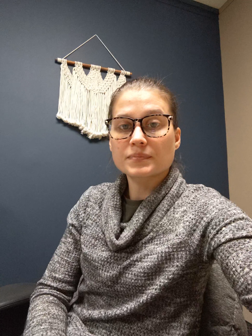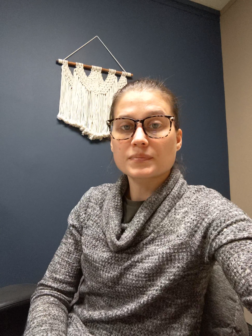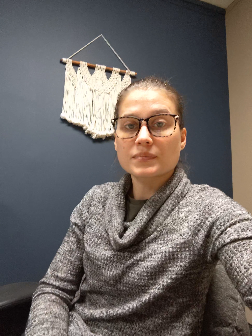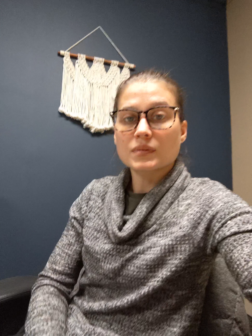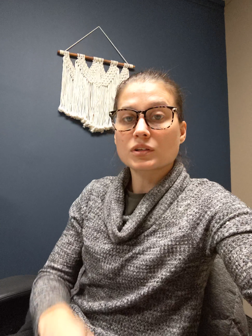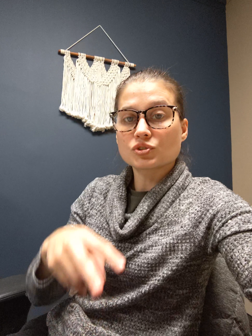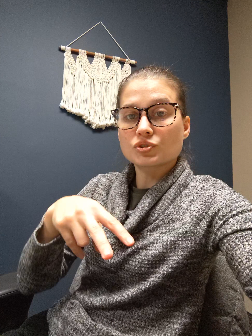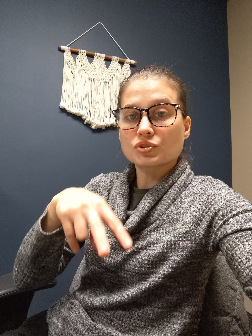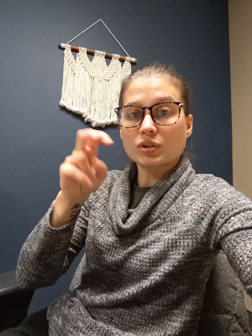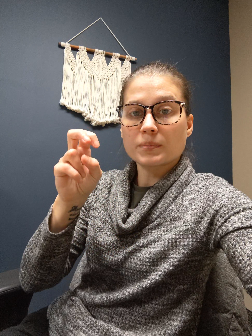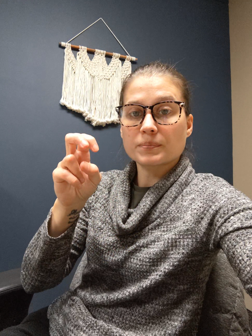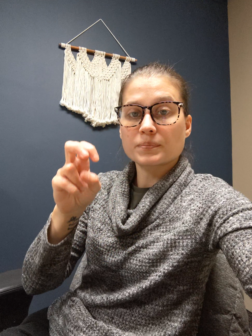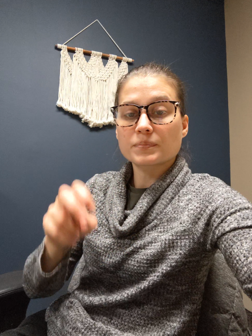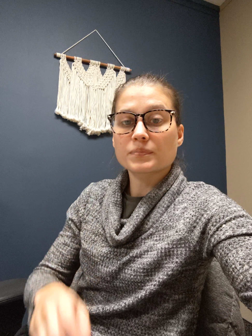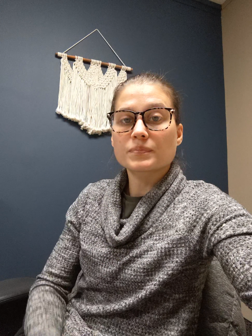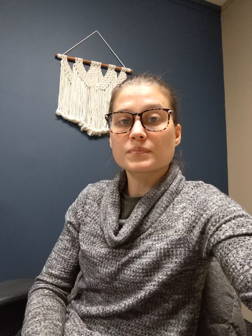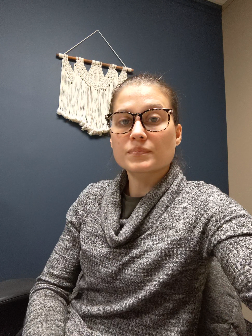jump